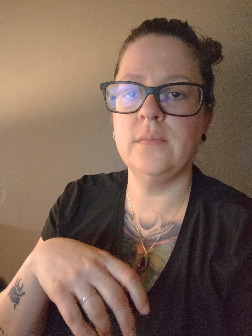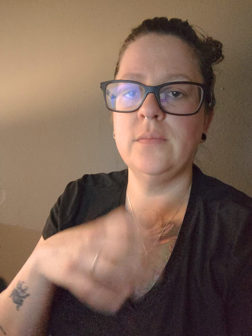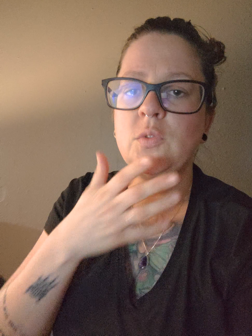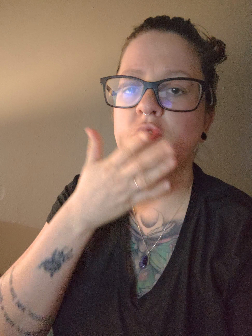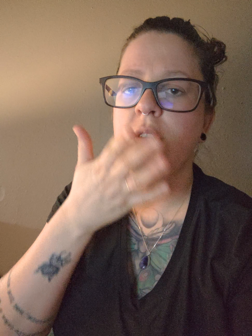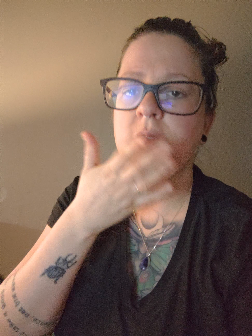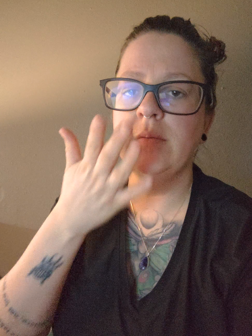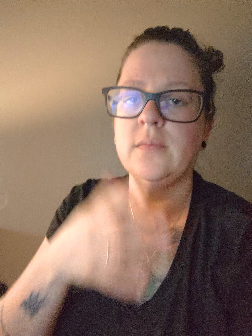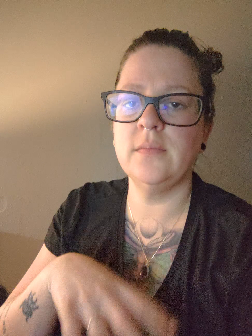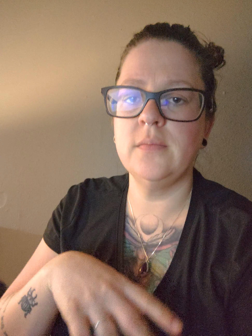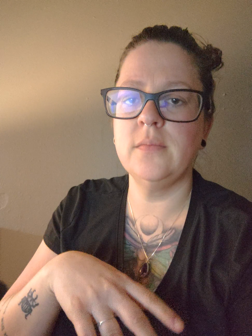grass